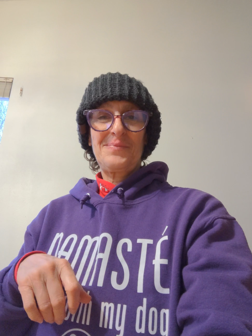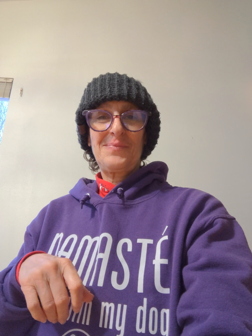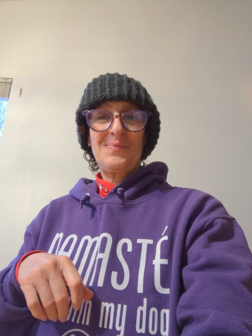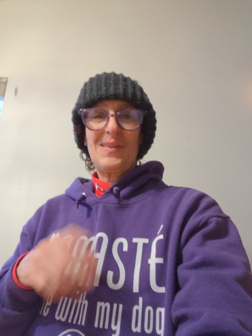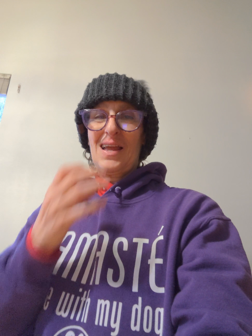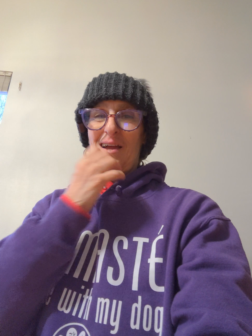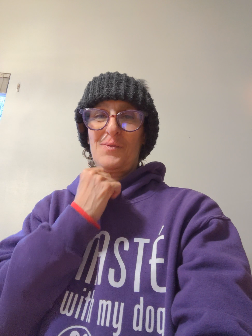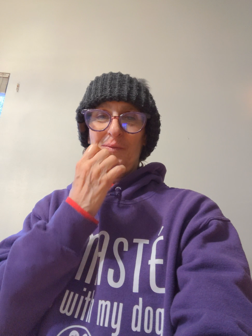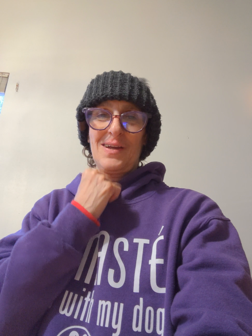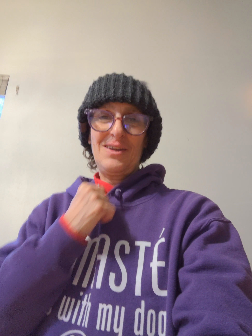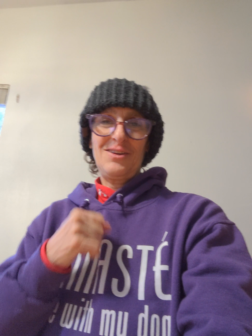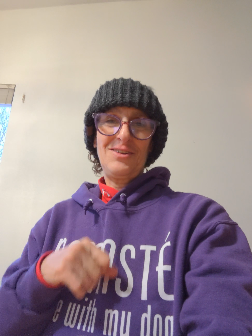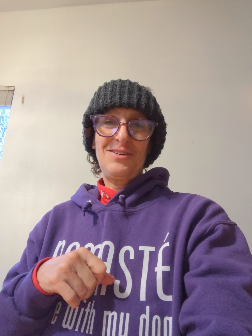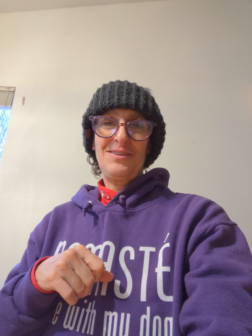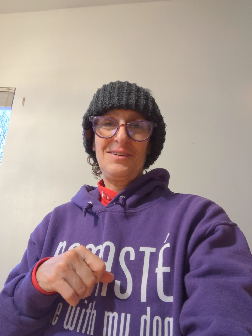underwear